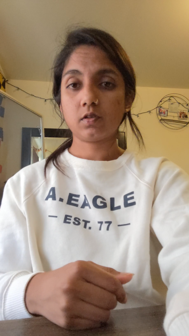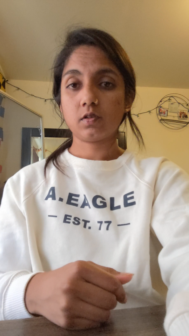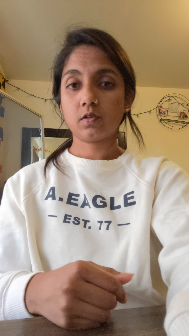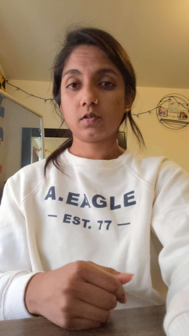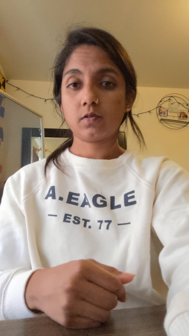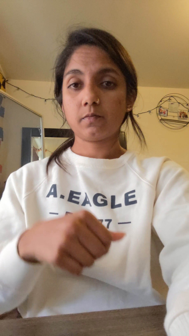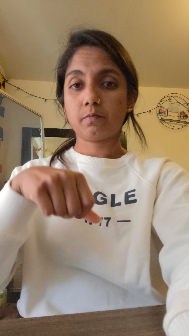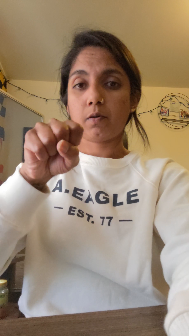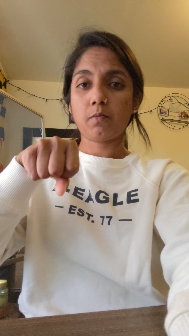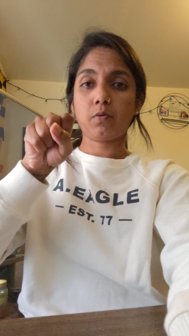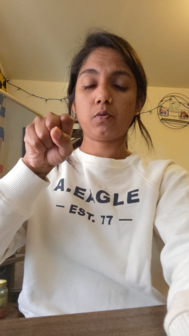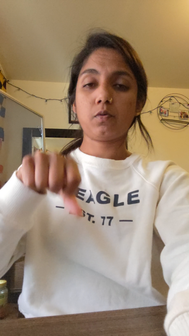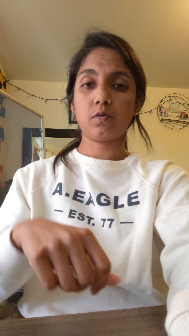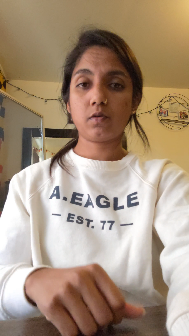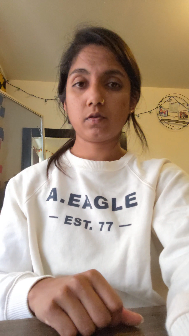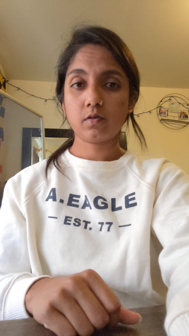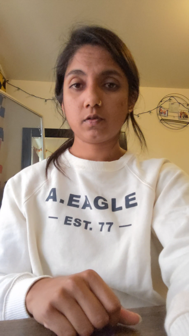motorcycle